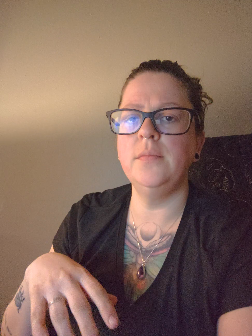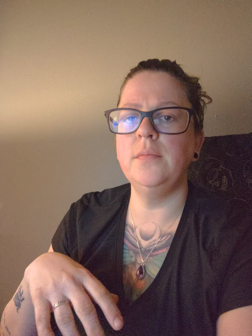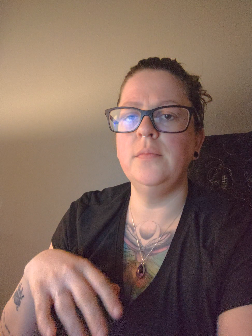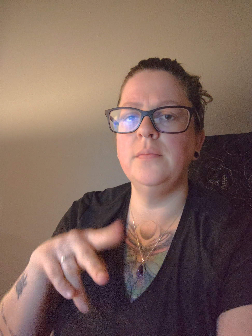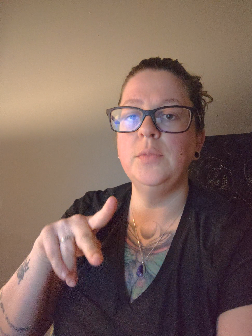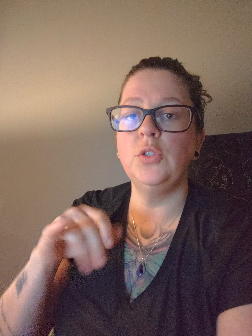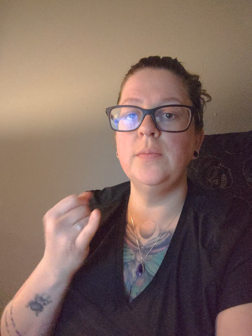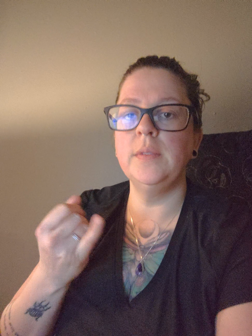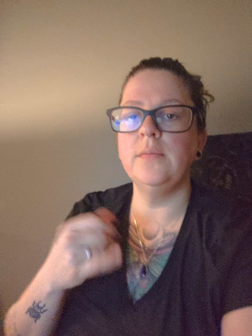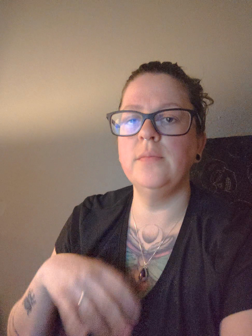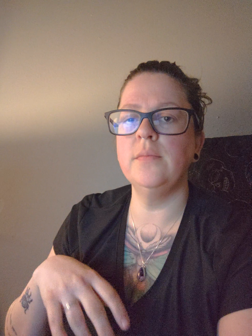pajamas